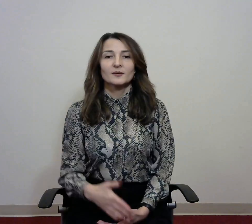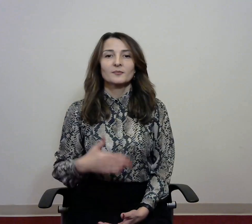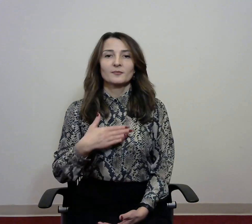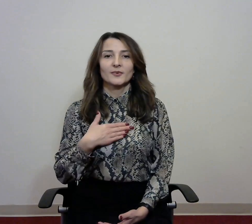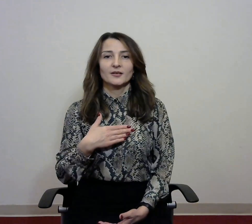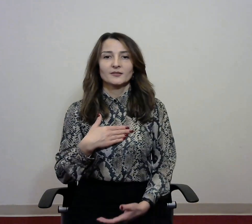mən